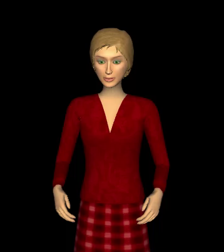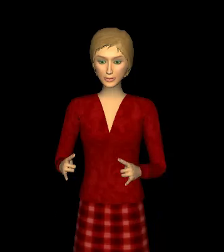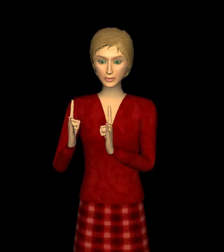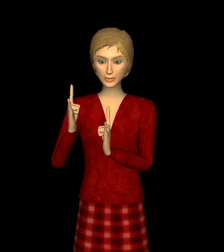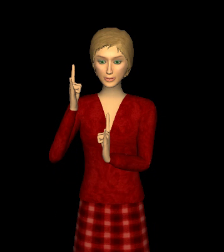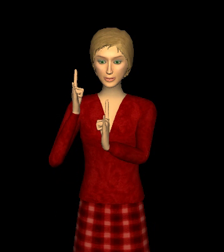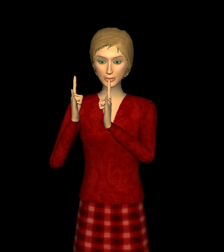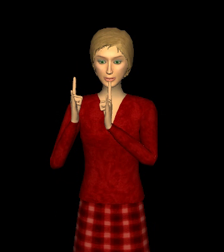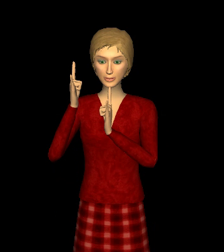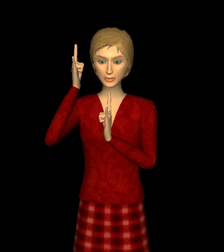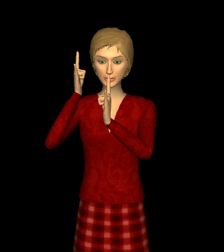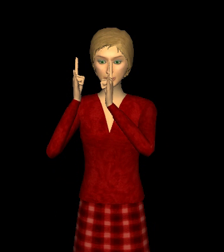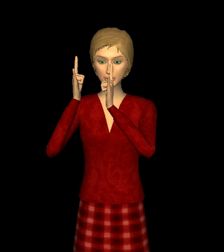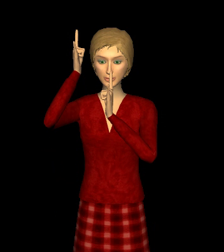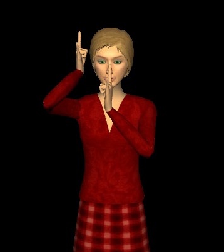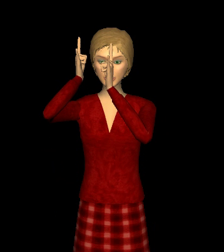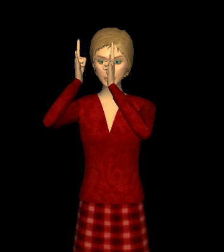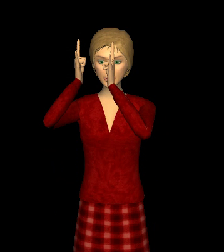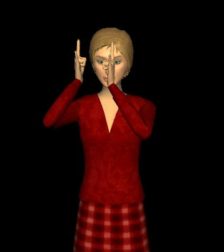قصة